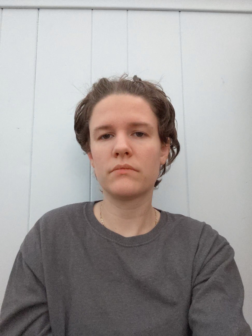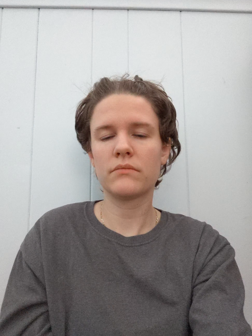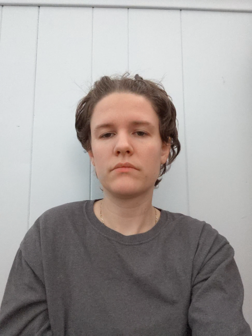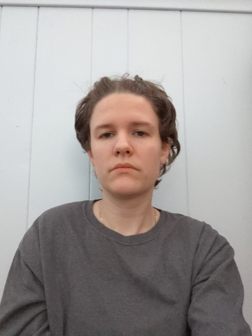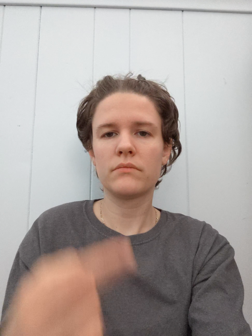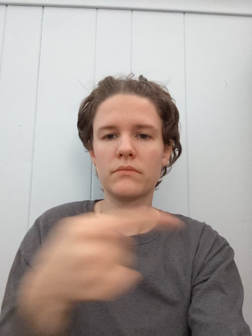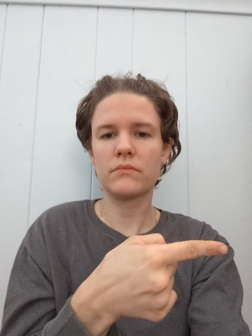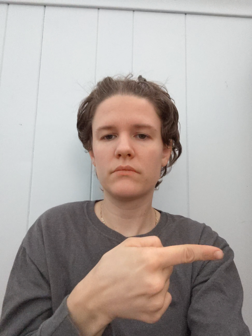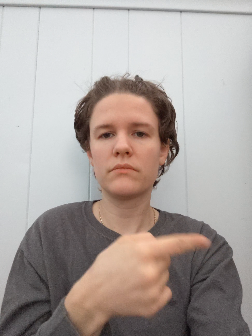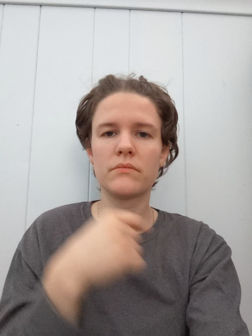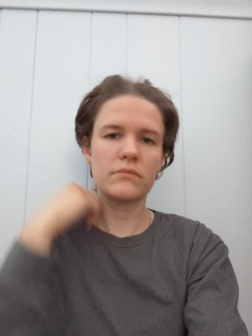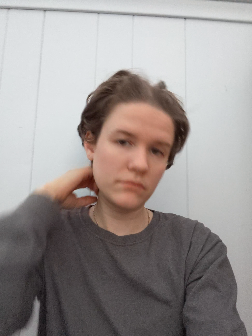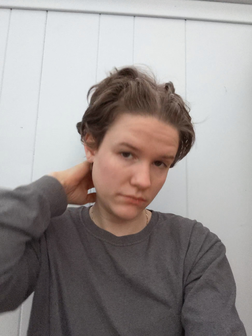he/she/it